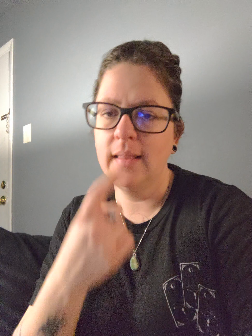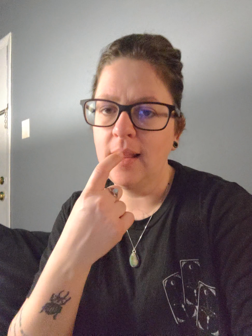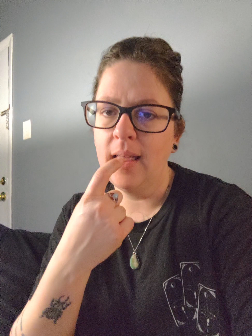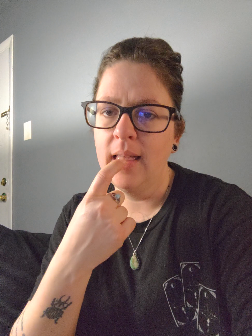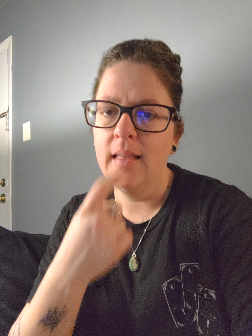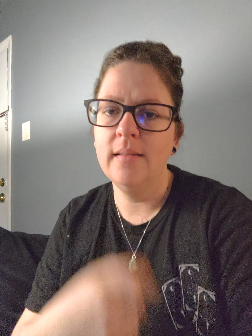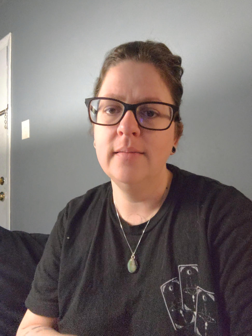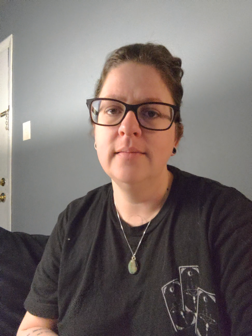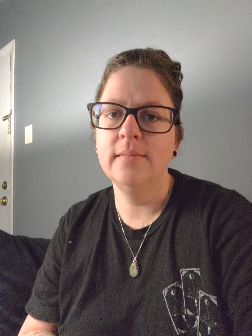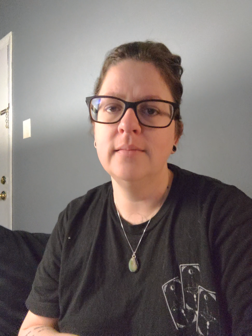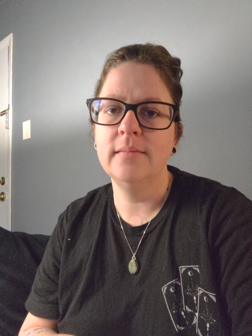tongue